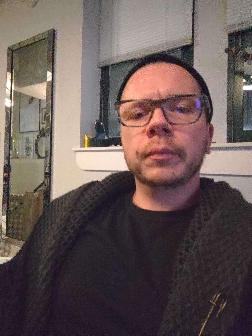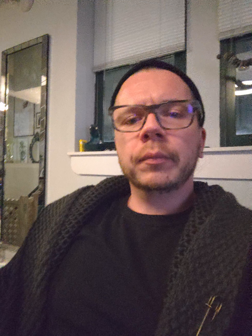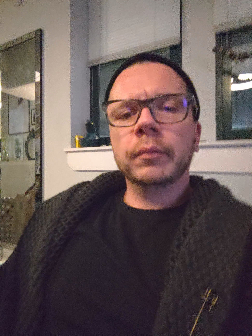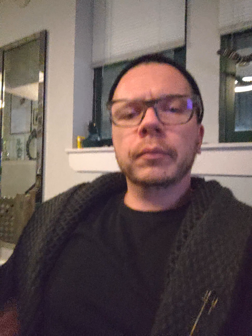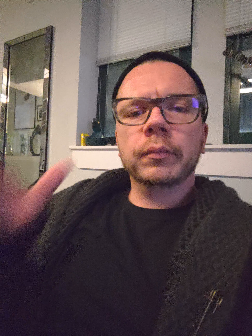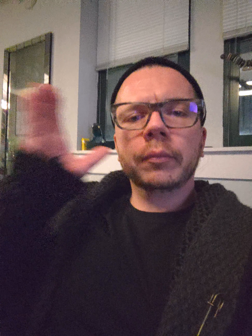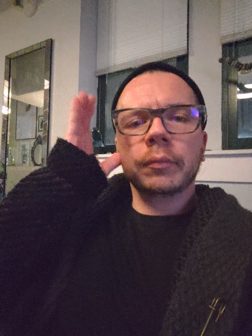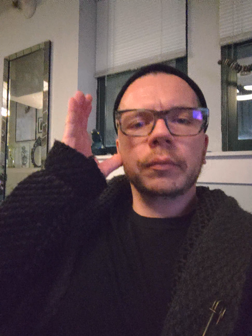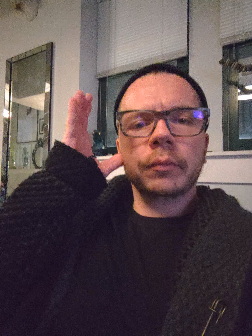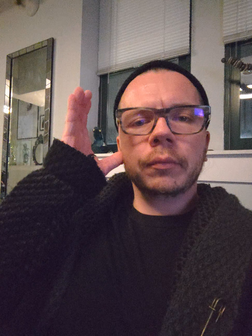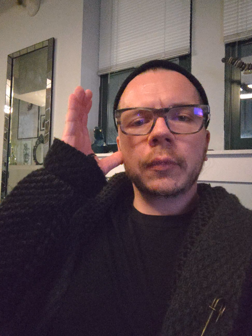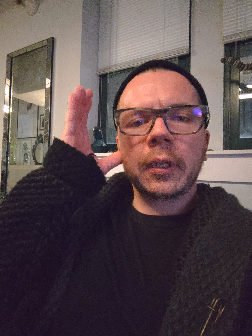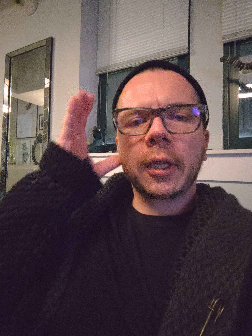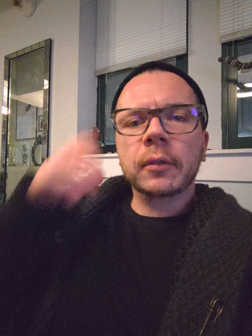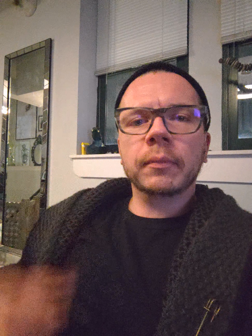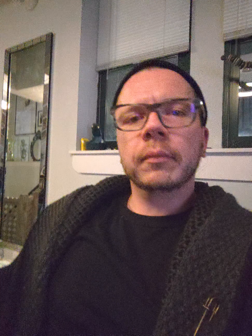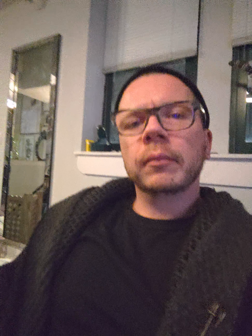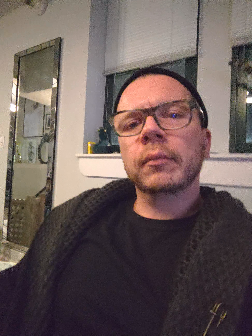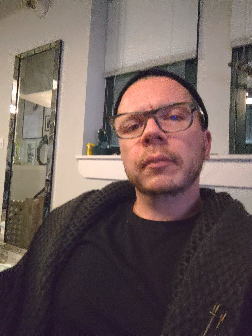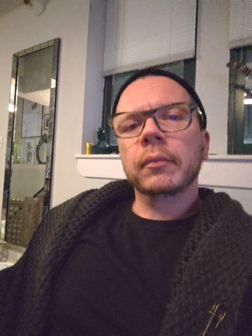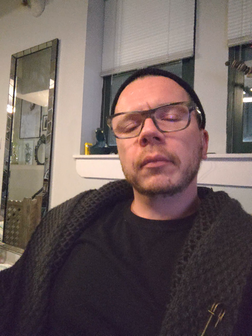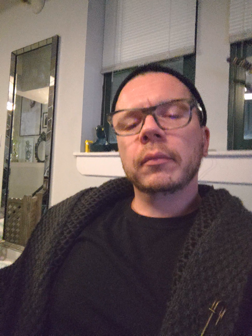listen